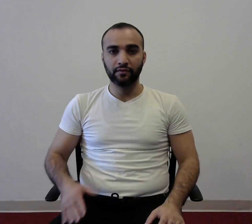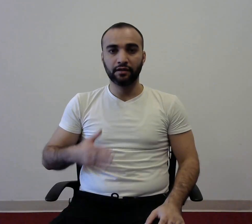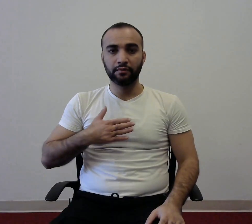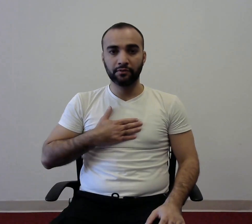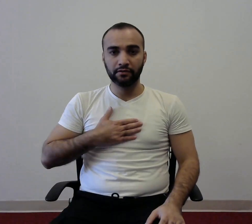mənim